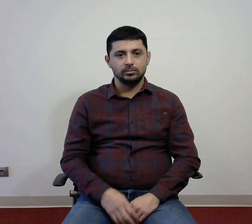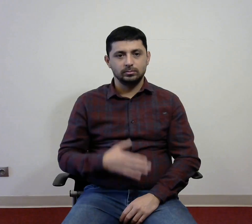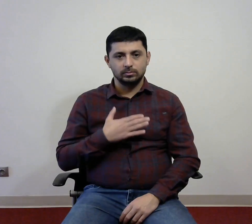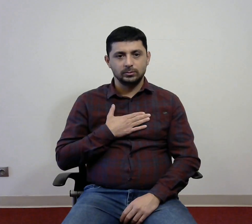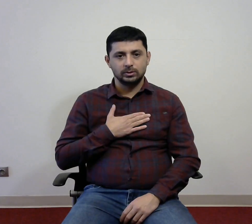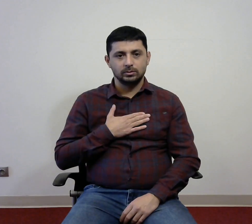mən